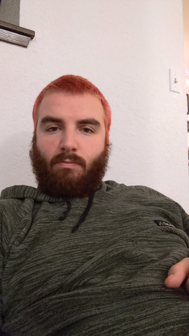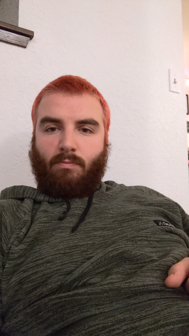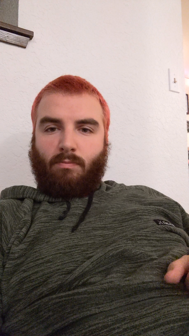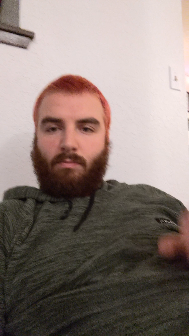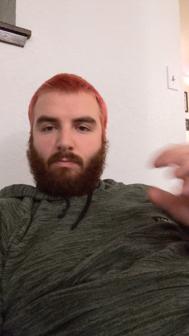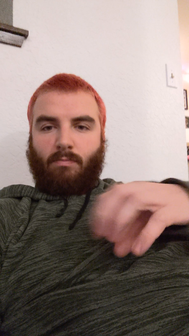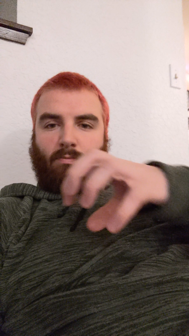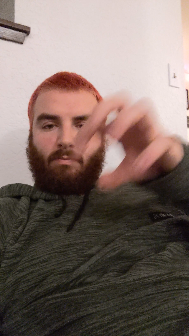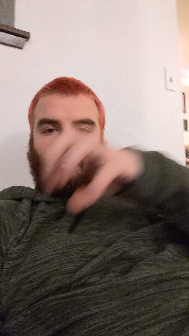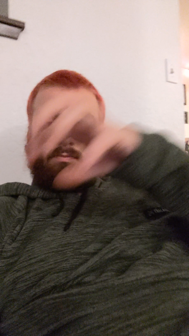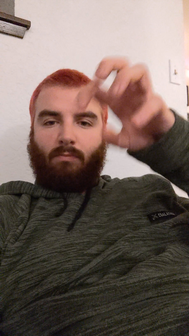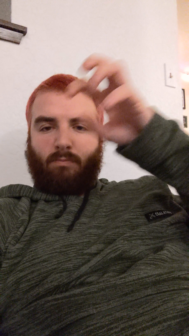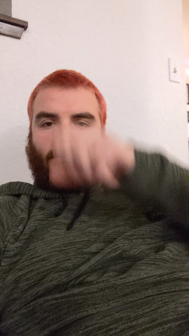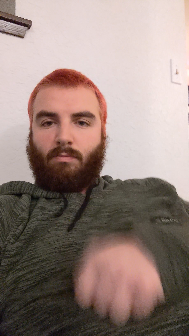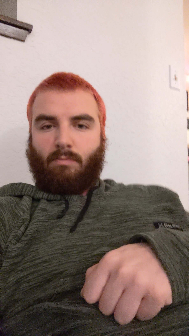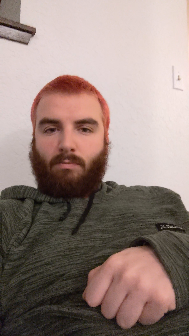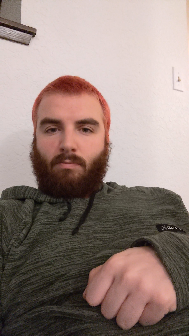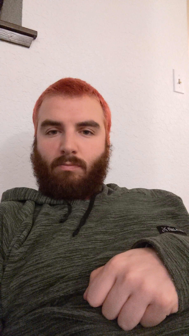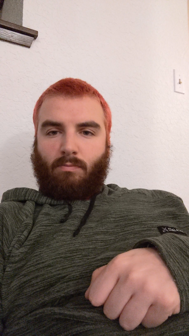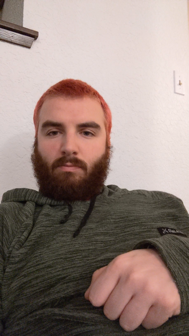block